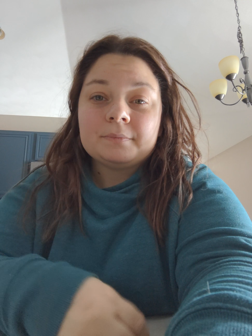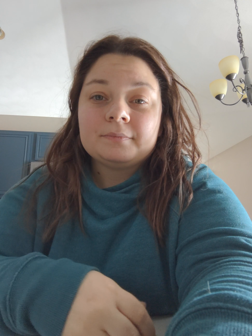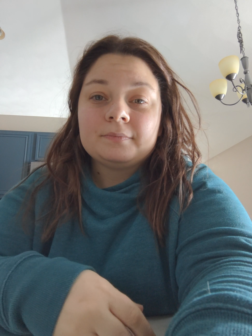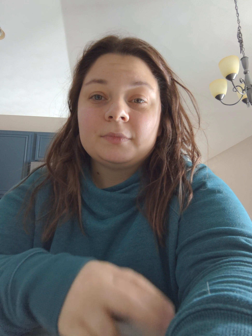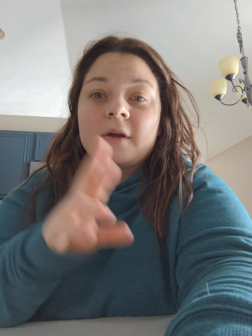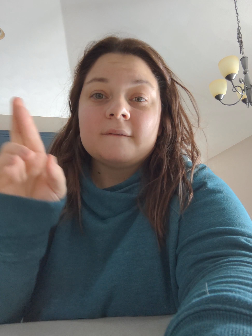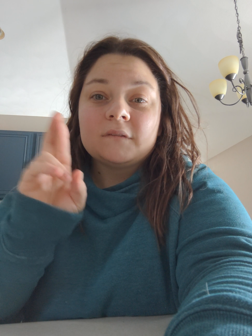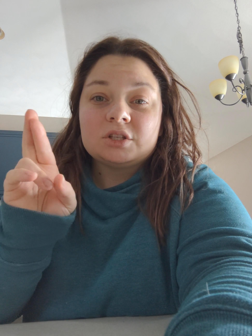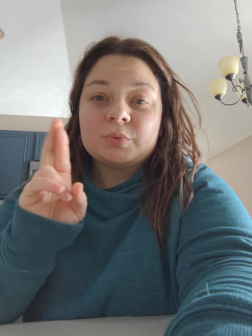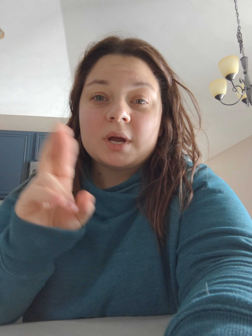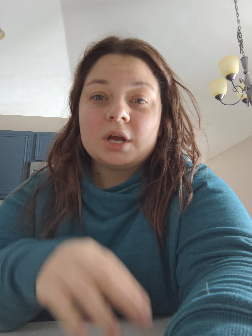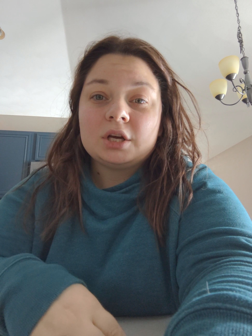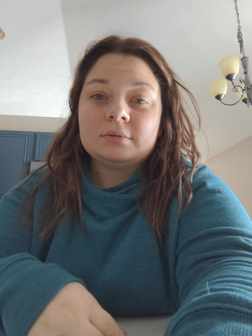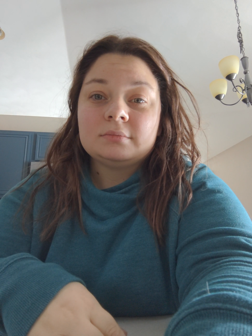refrigerator